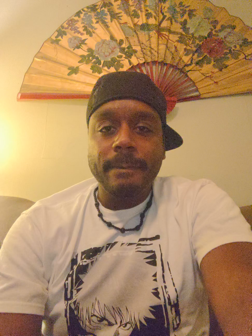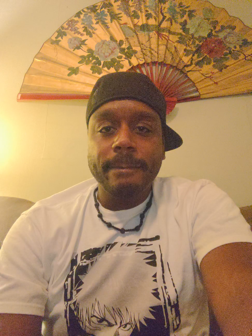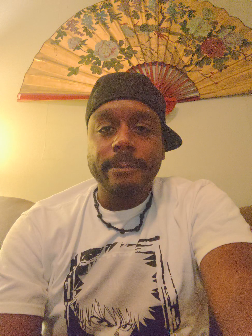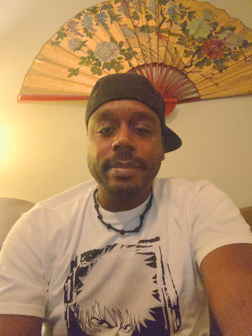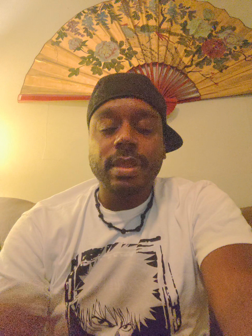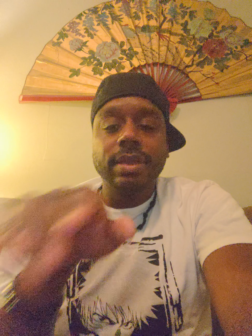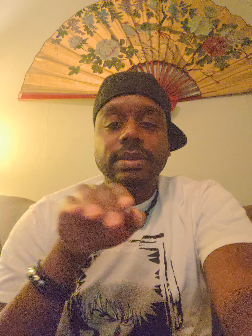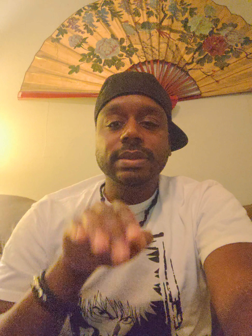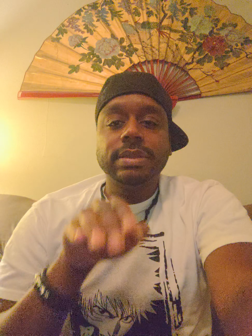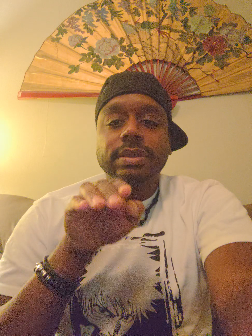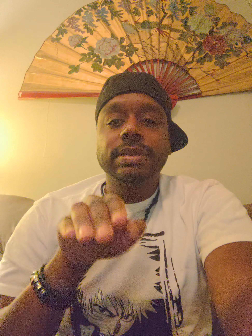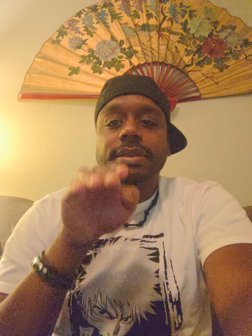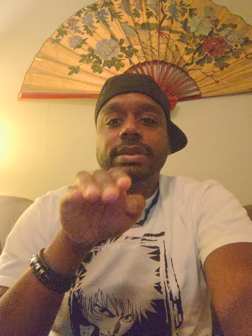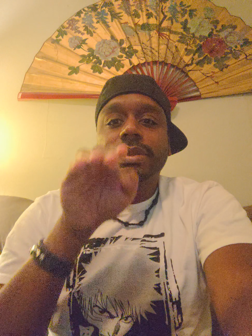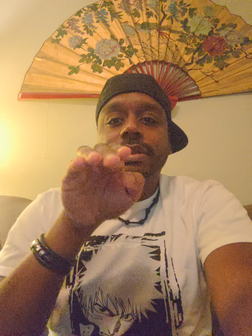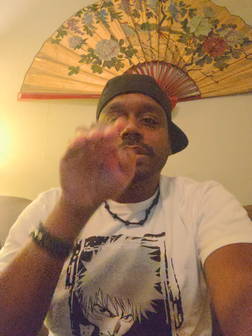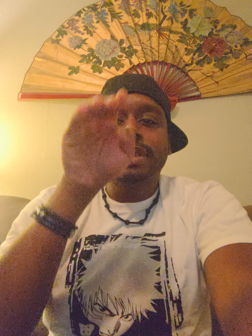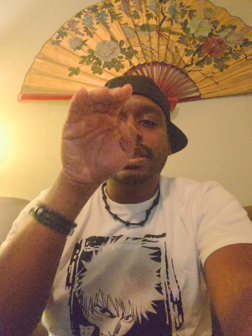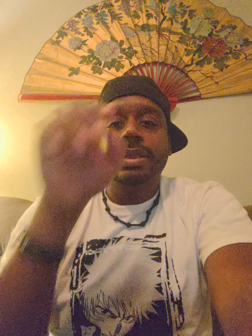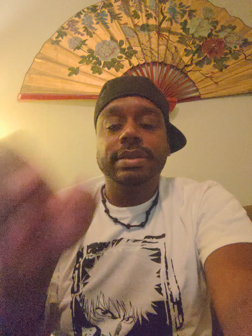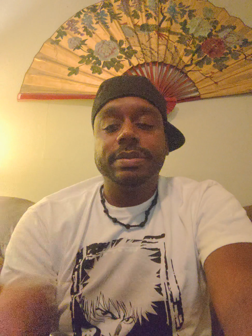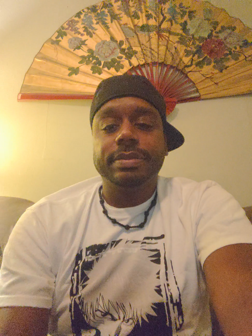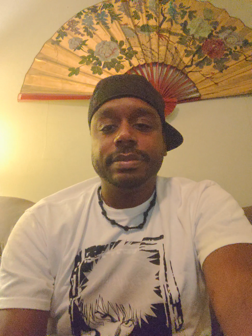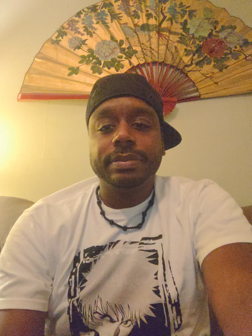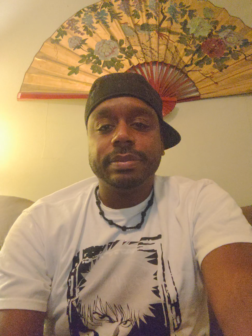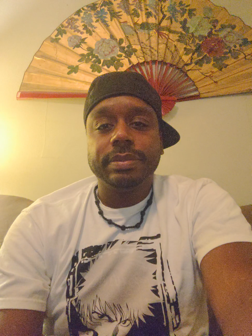stairs